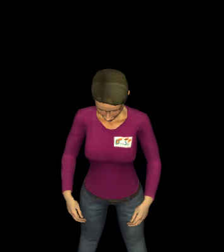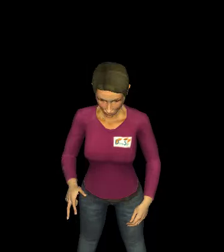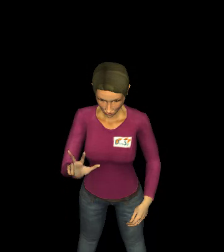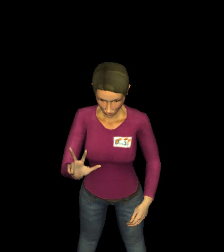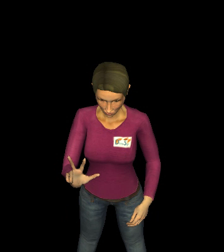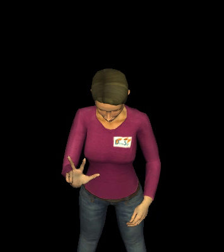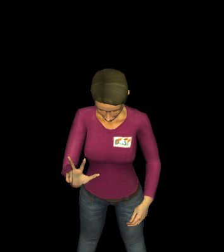3